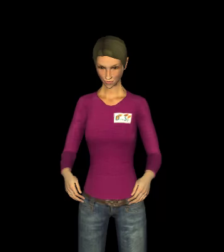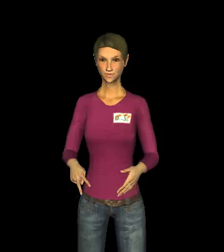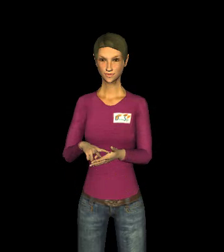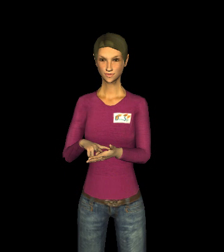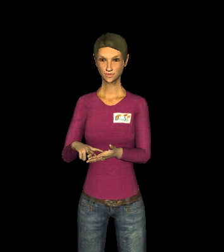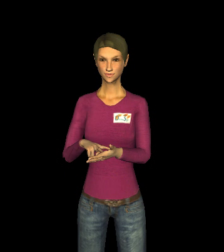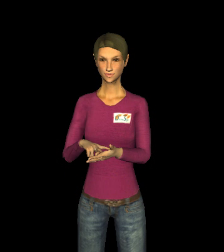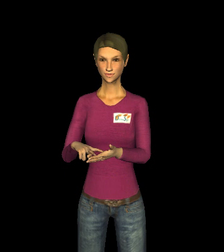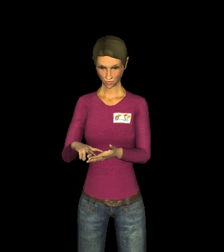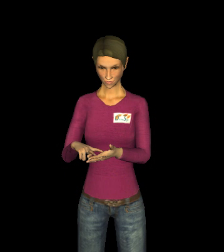يقرأ